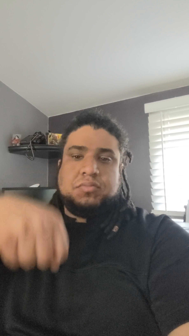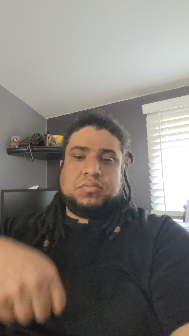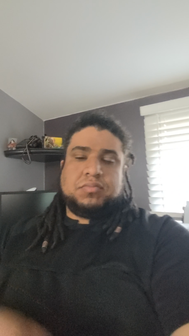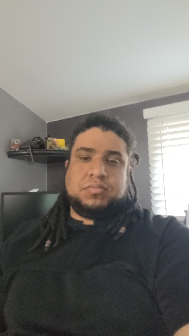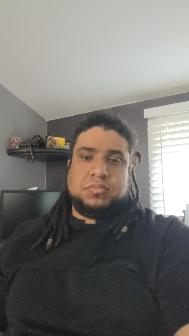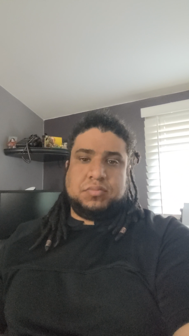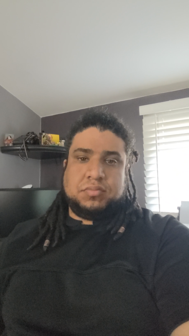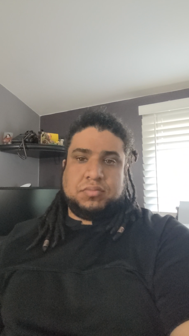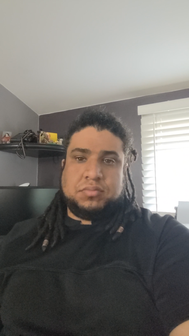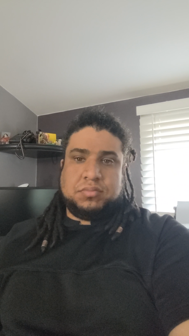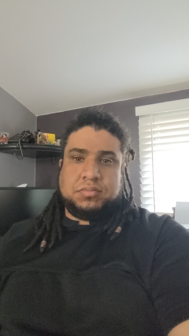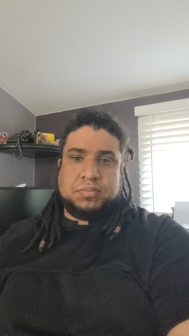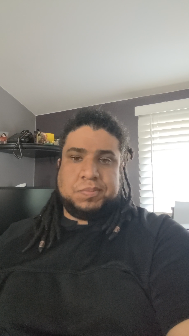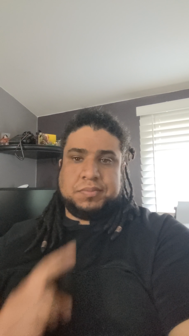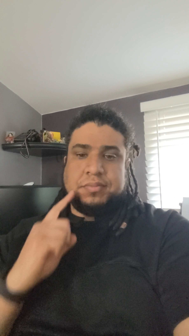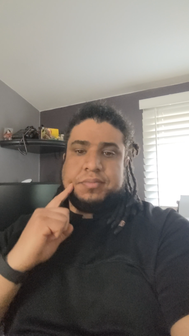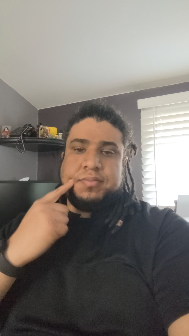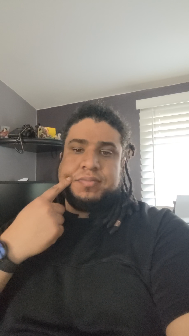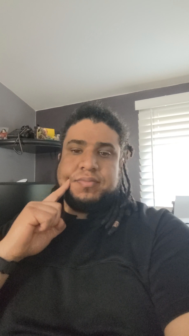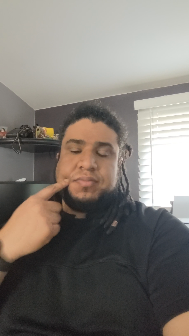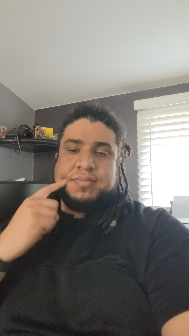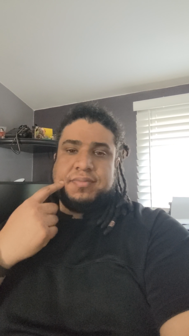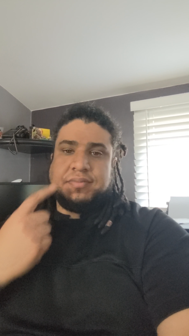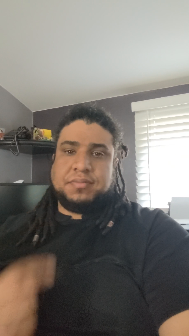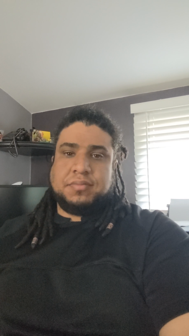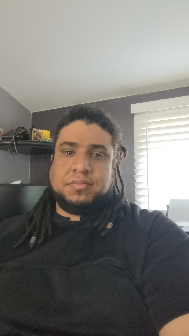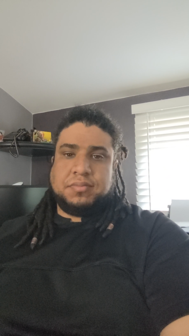candy